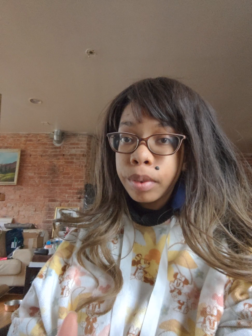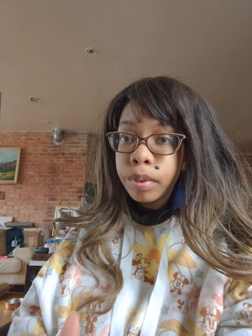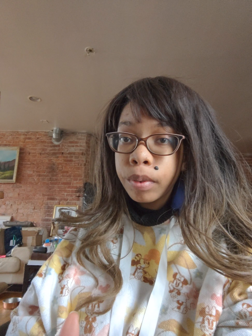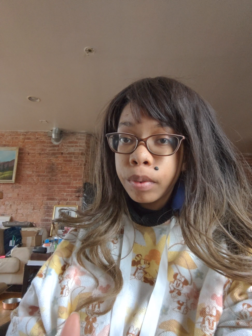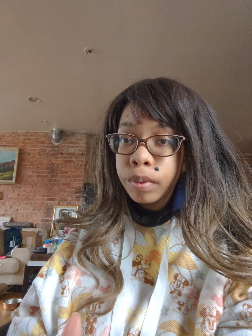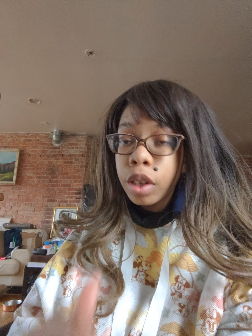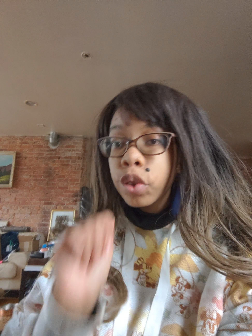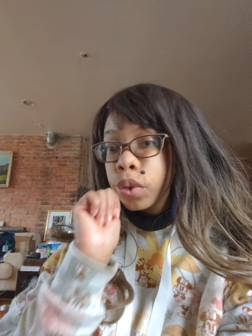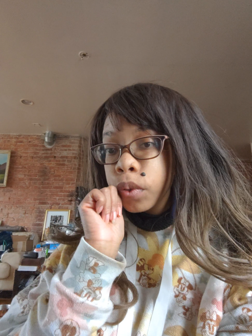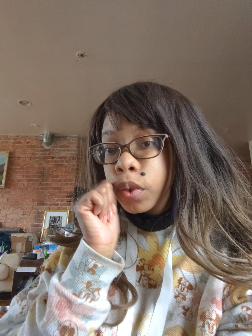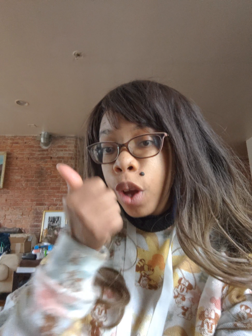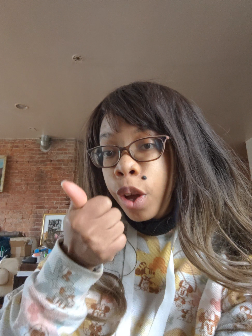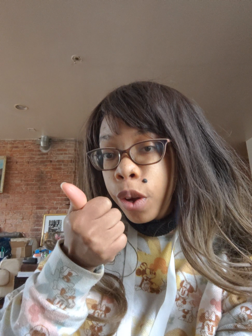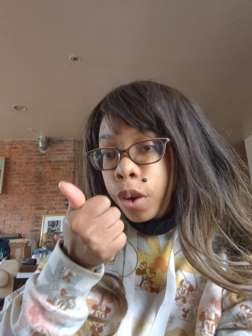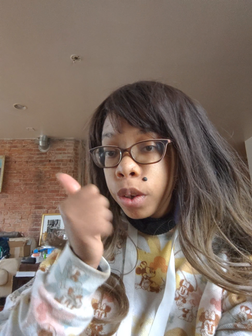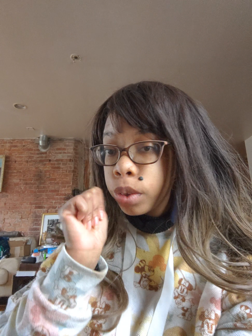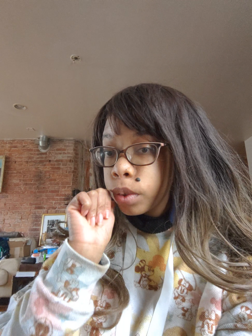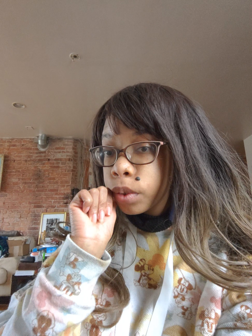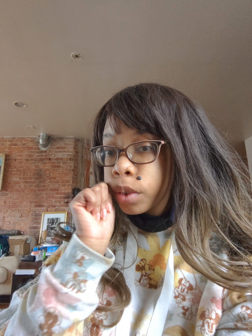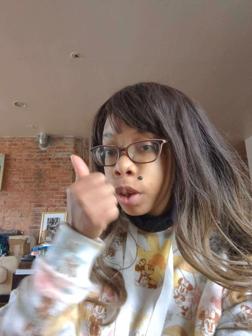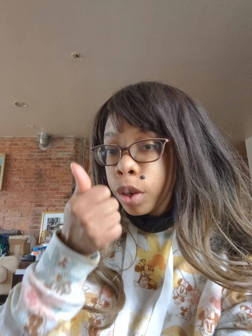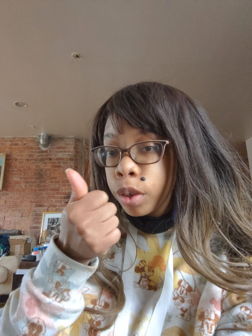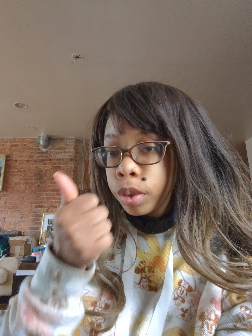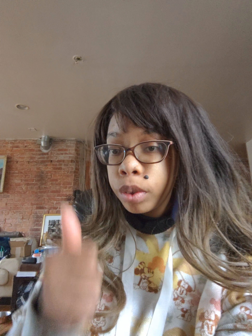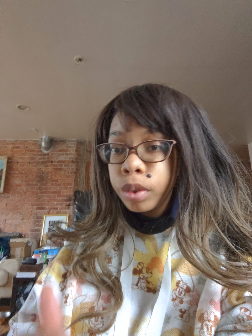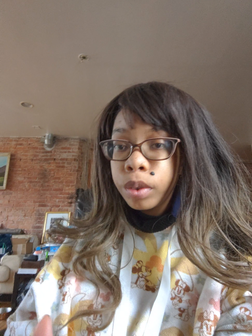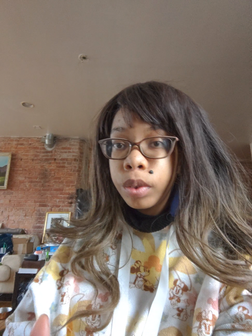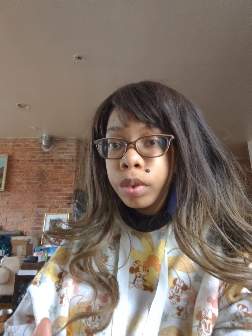tomorrow